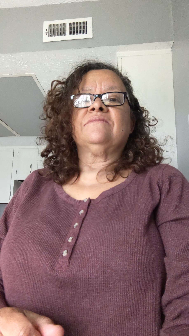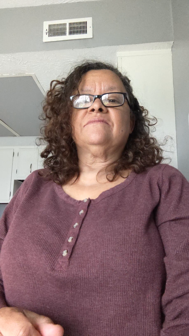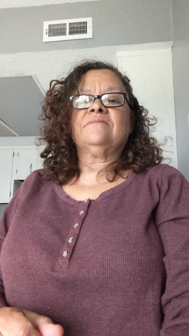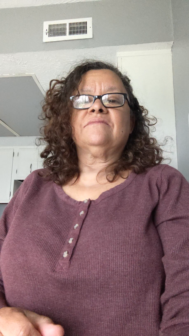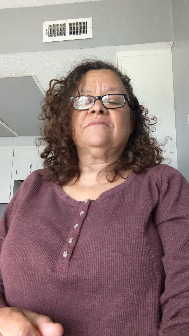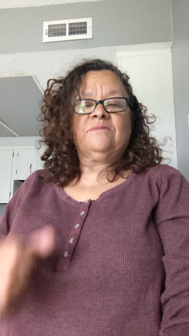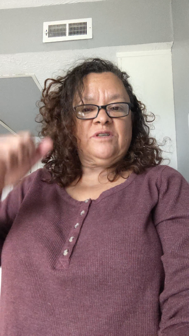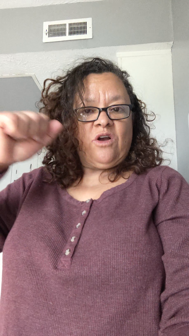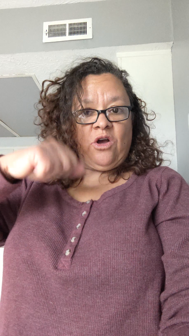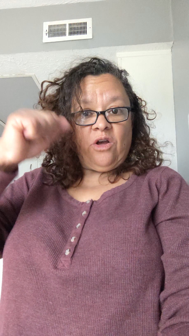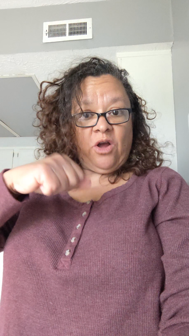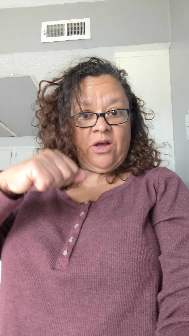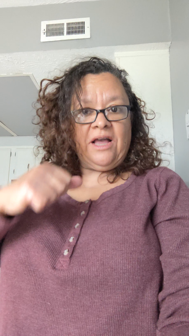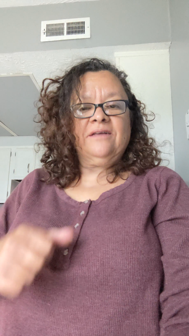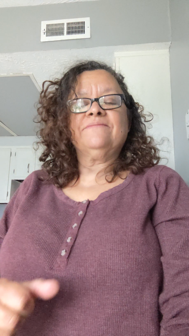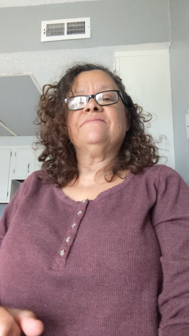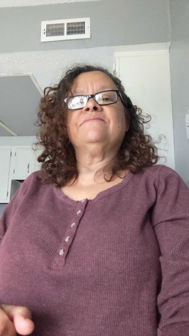rock